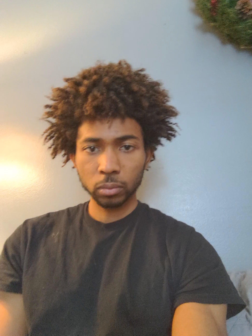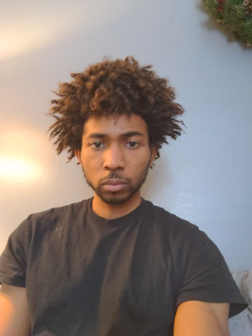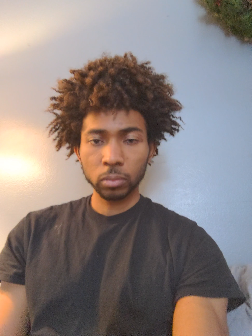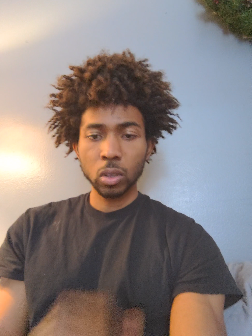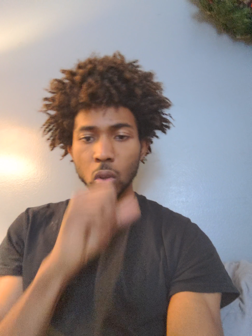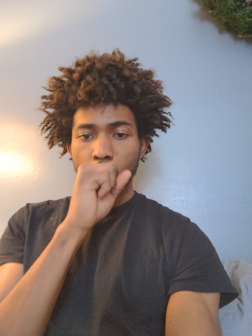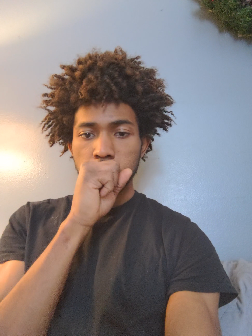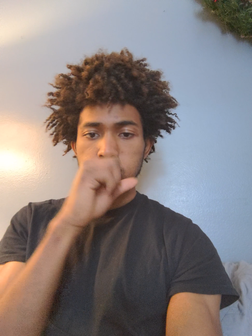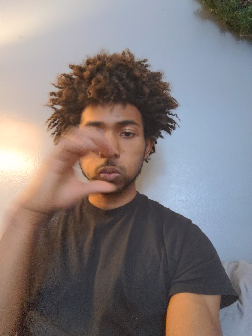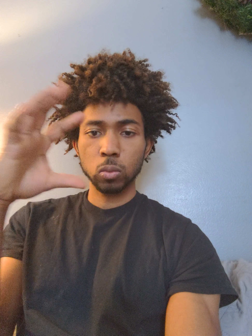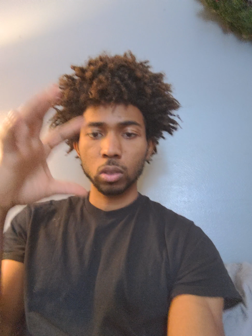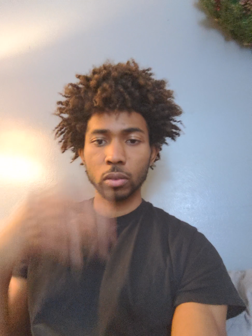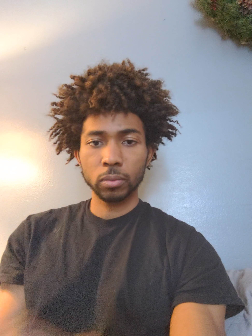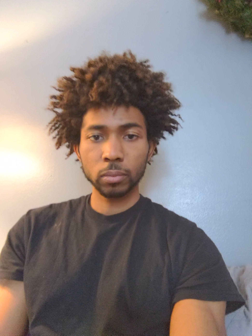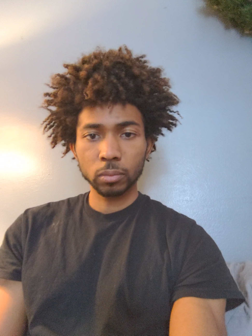balloon